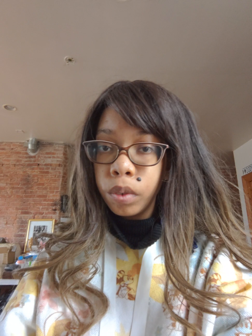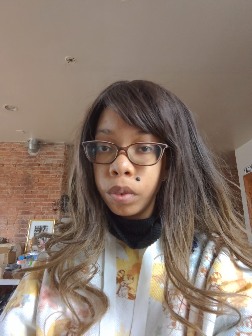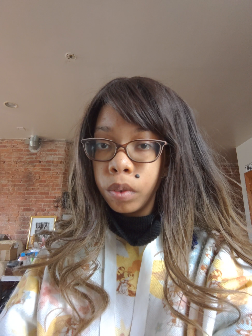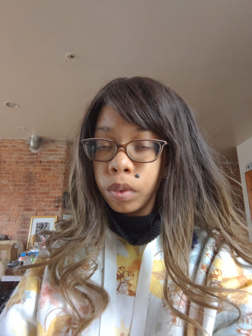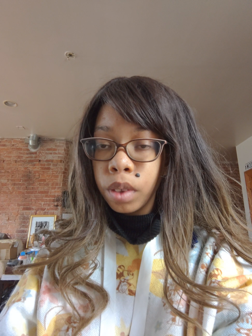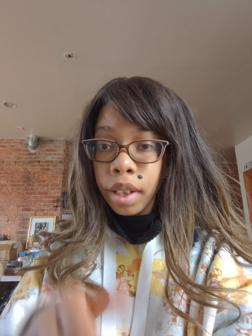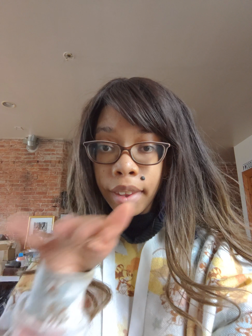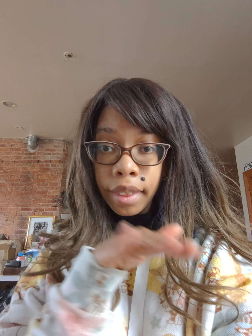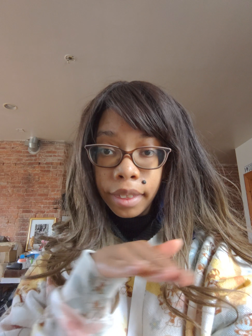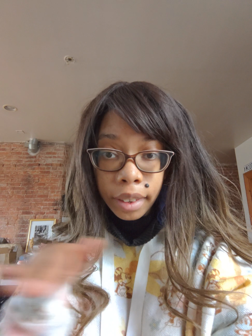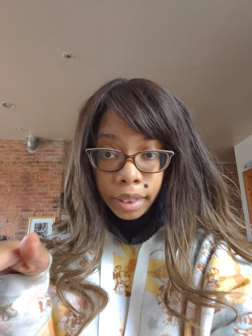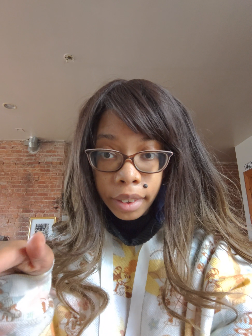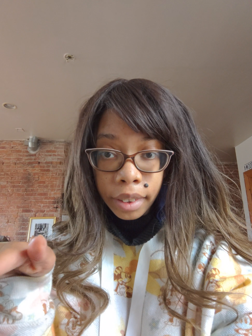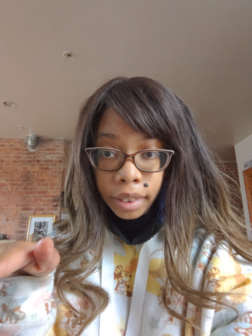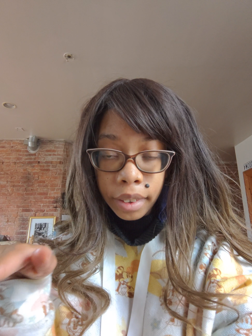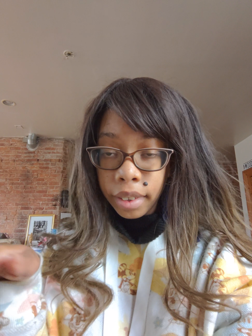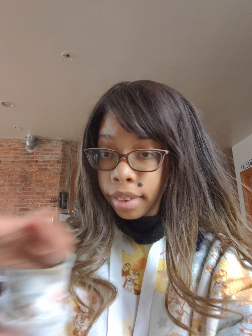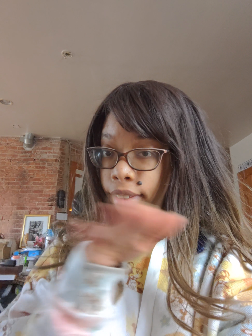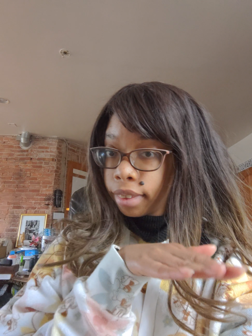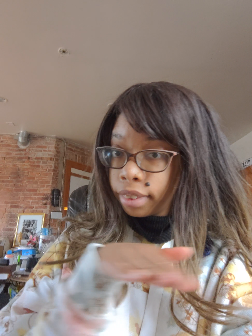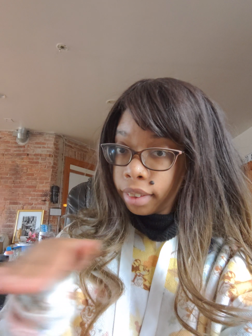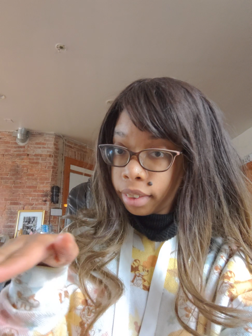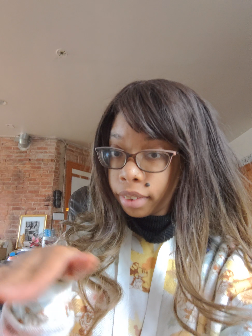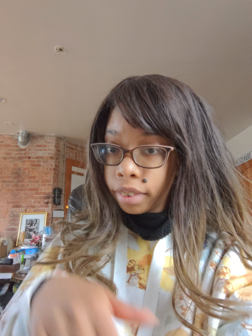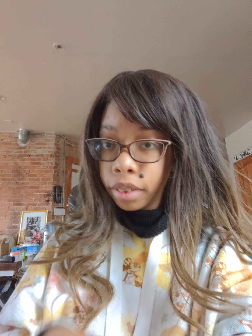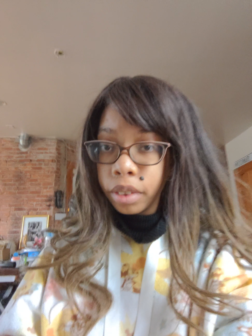clean